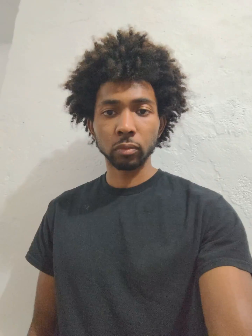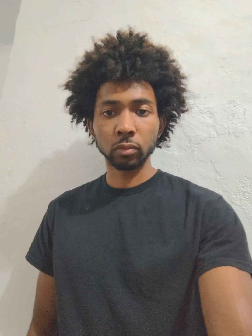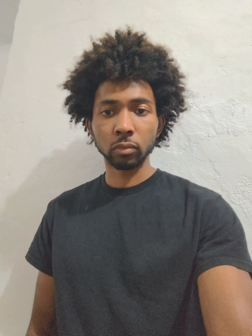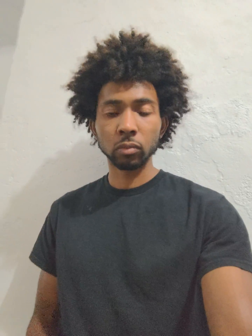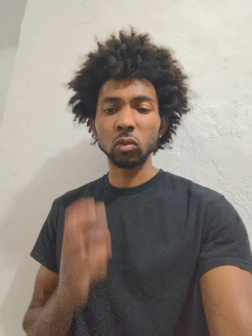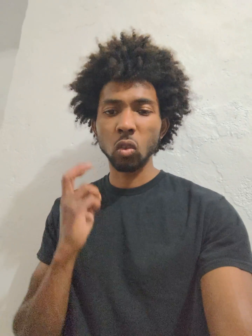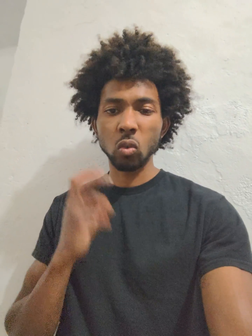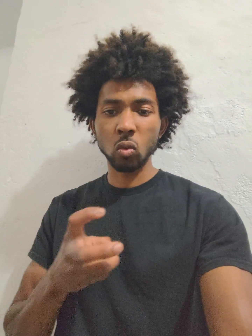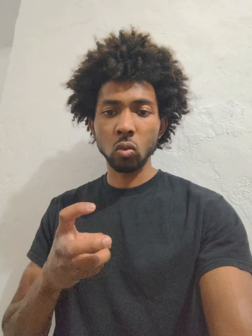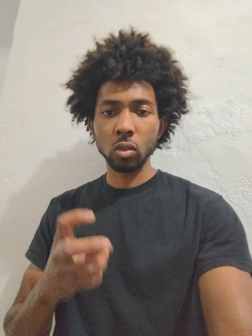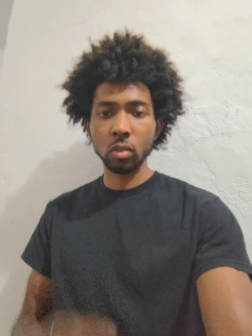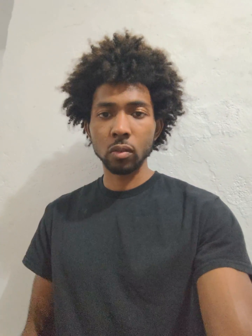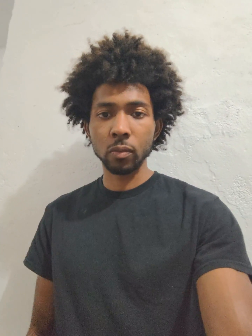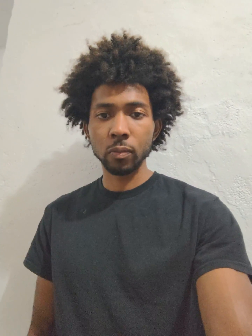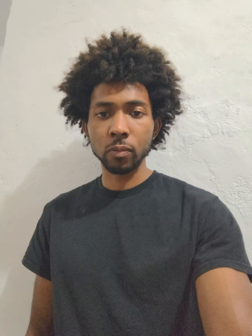hard